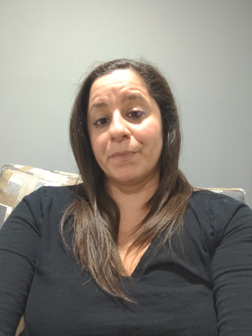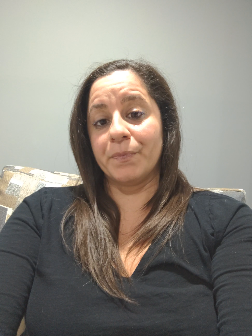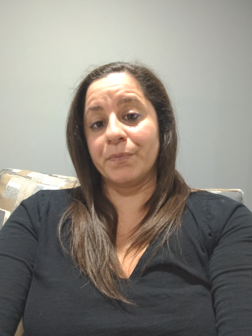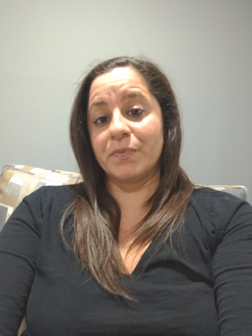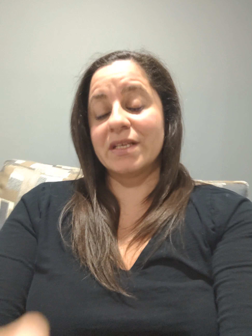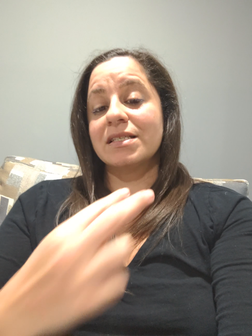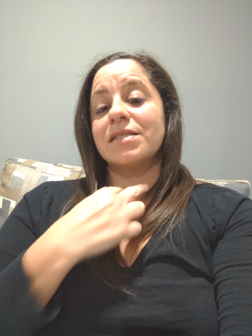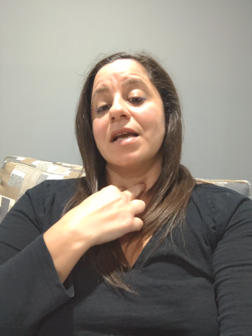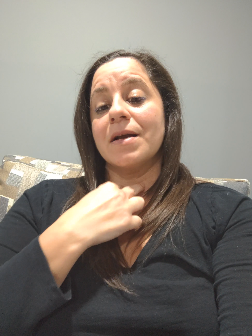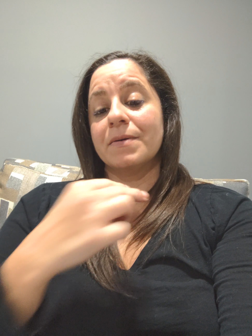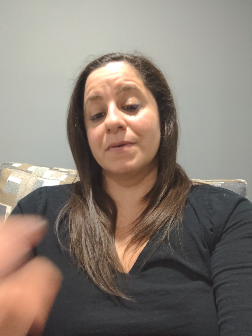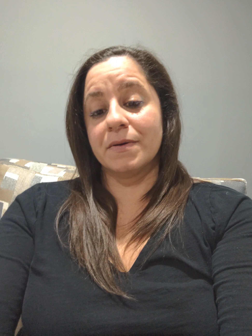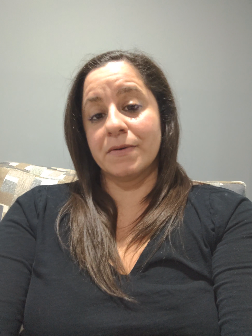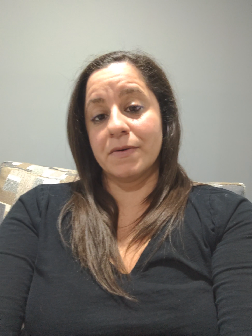stuck